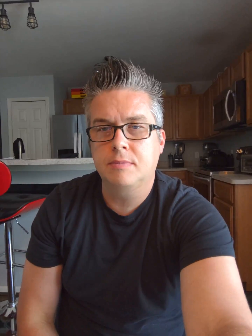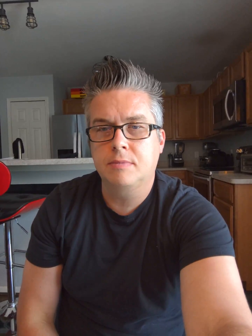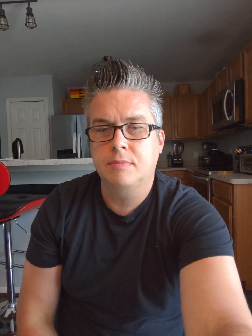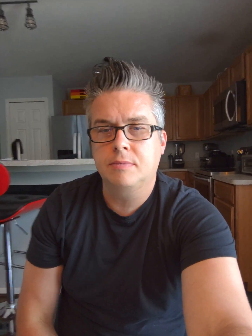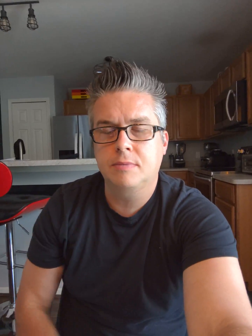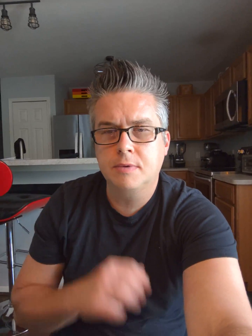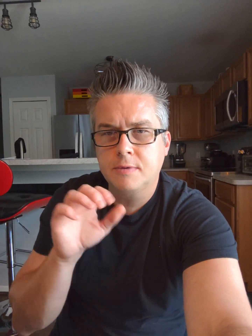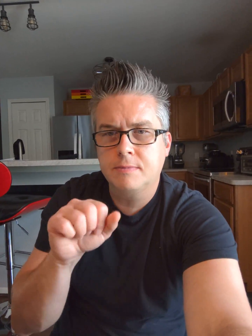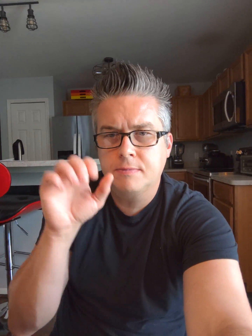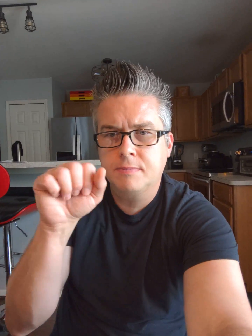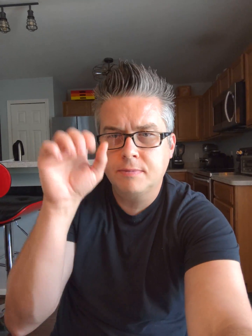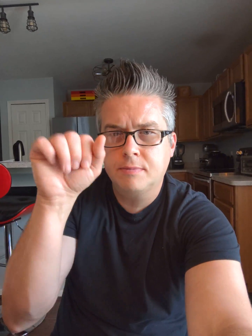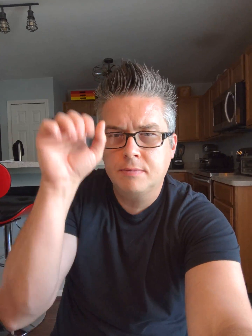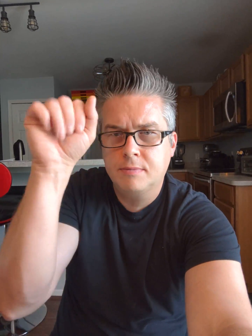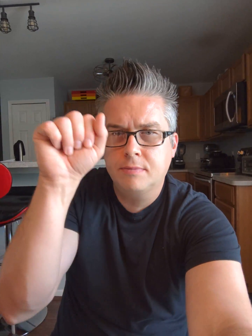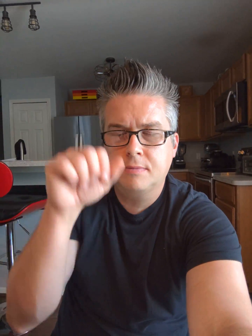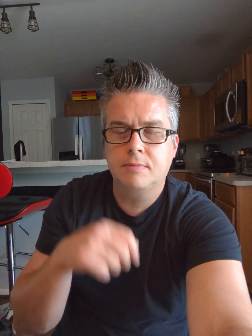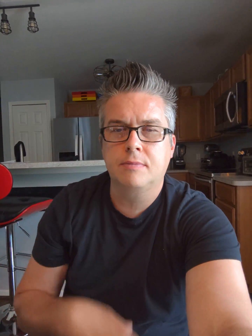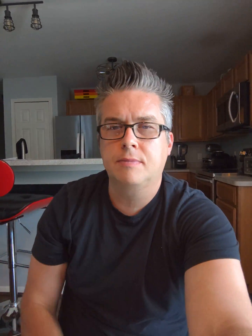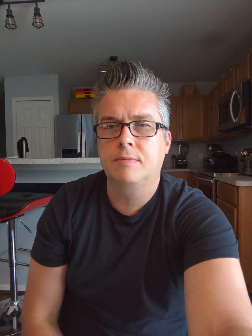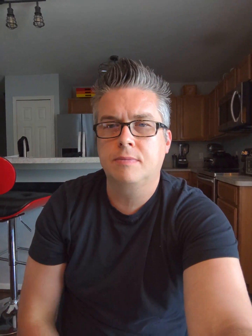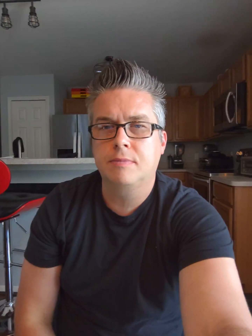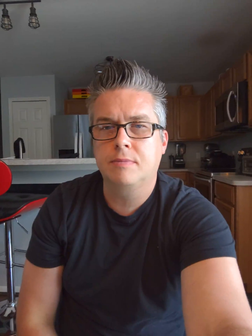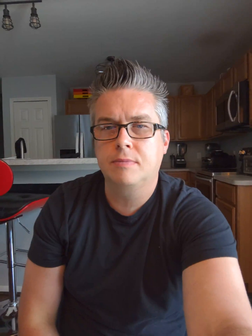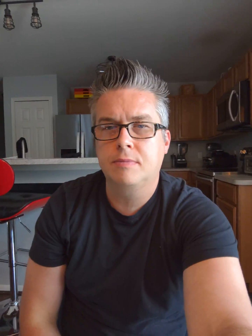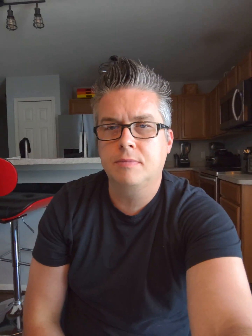ladder